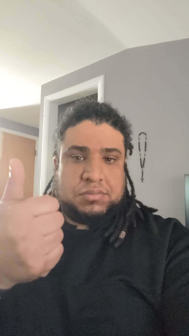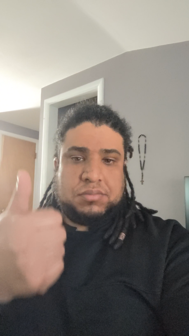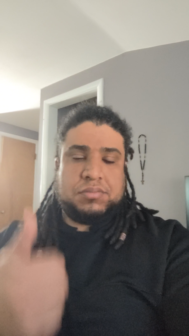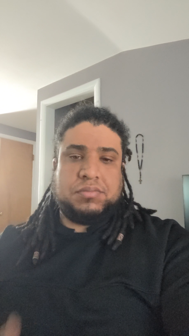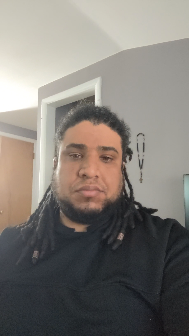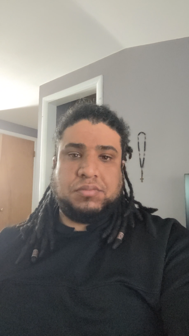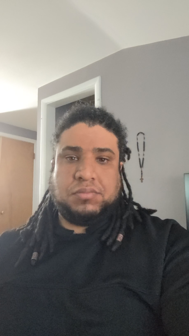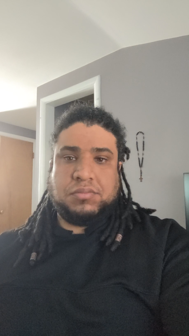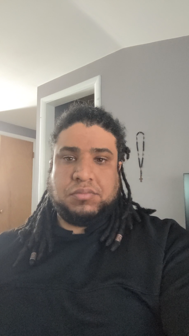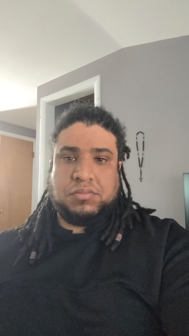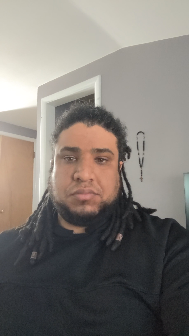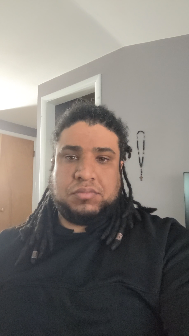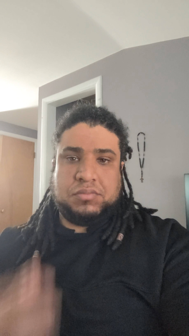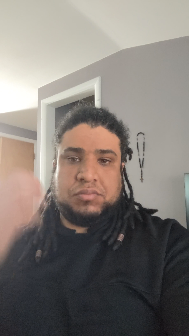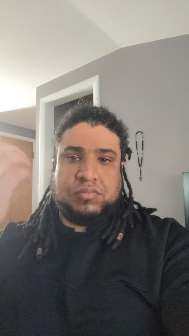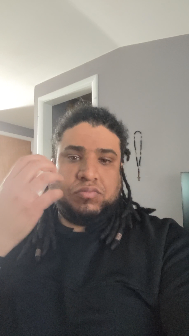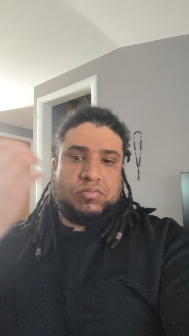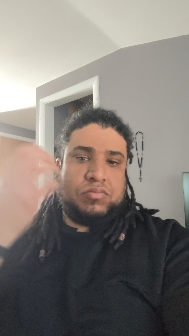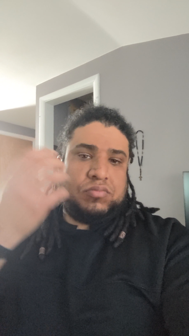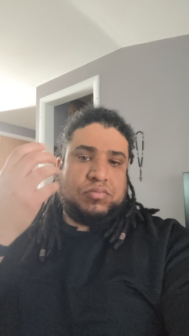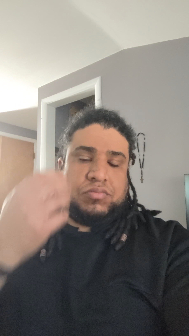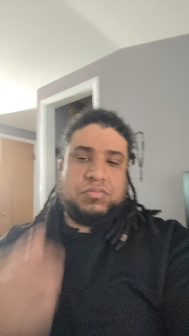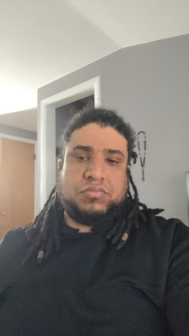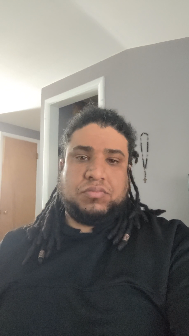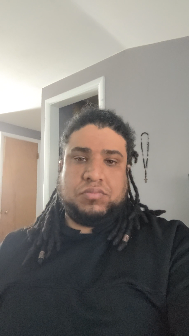shake